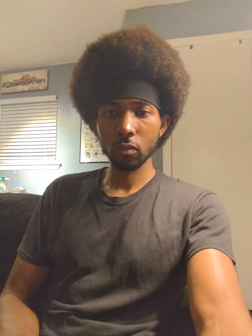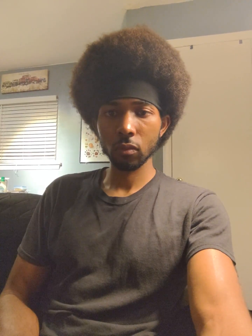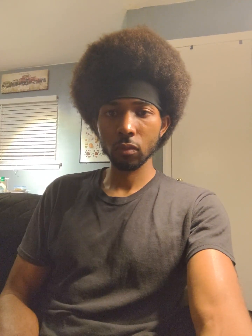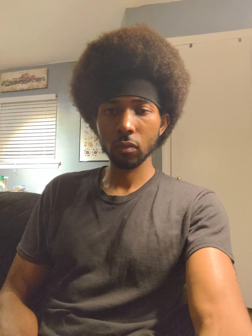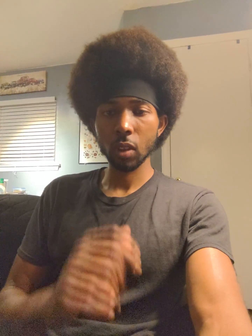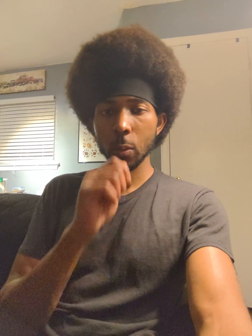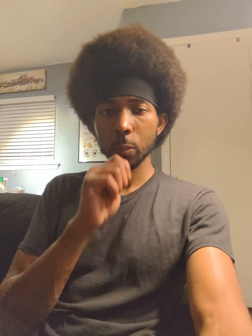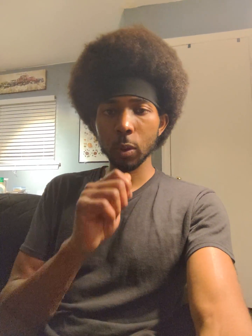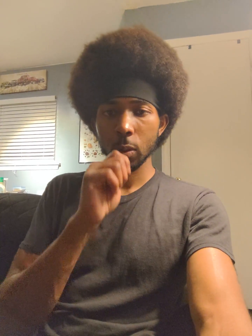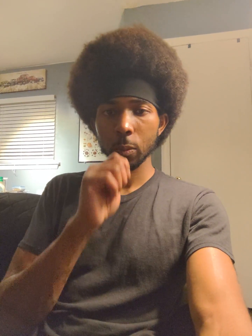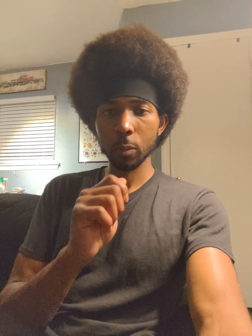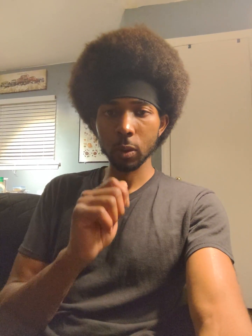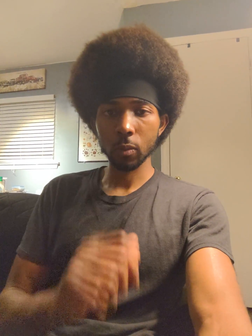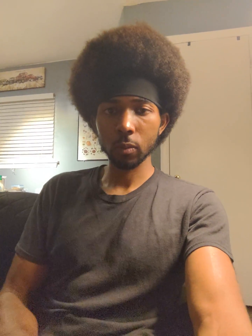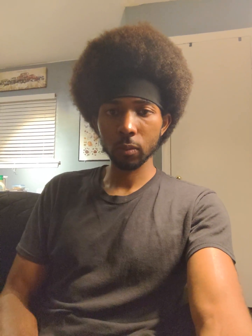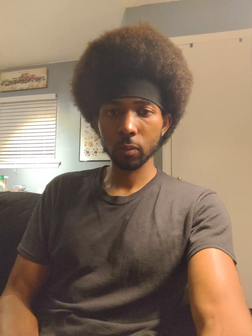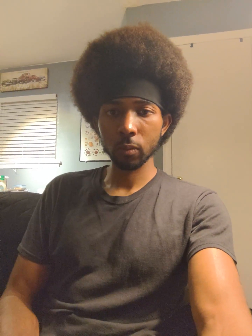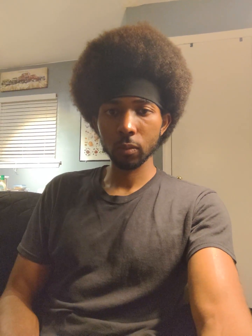popsicle